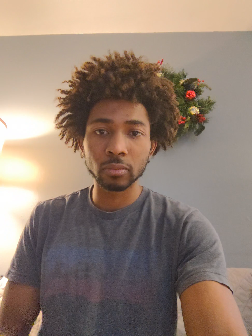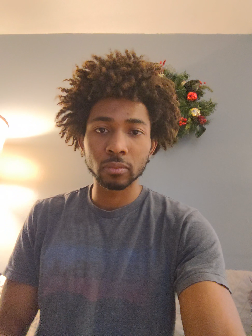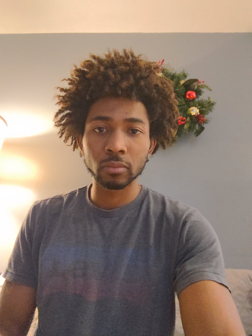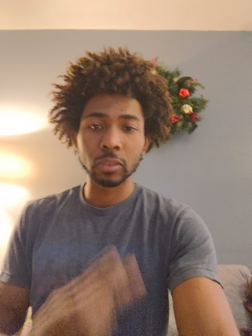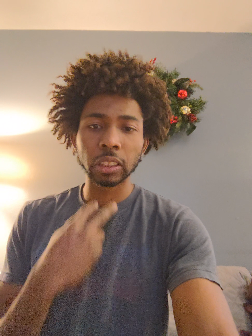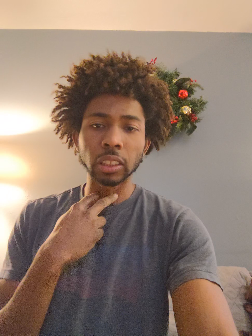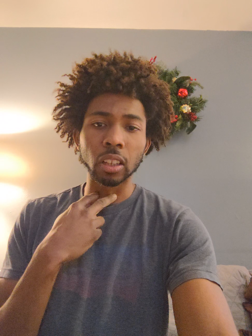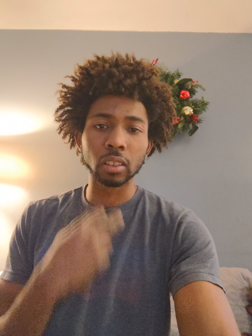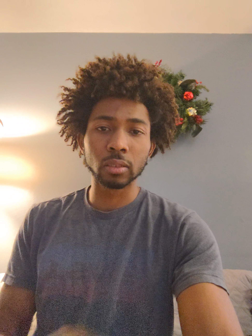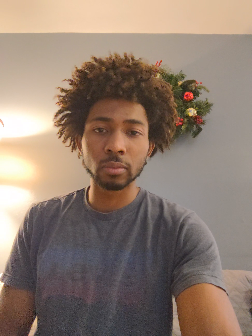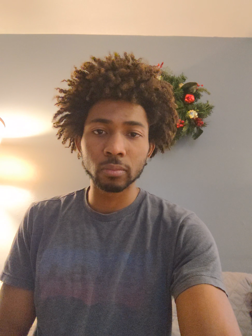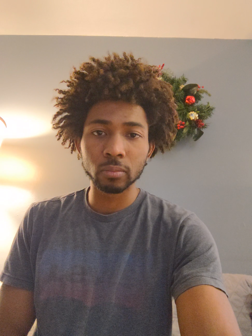stuck